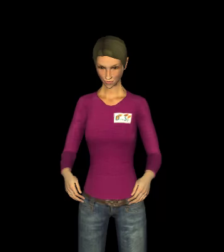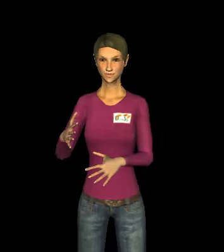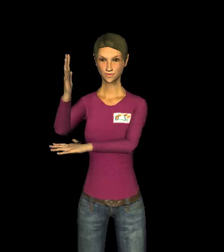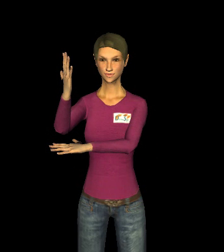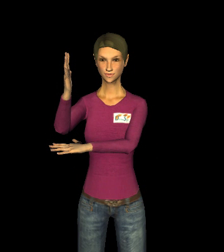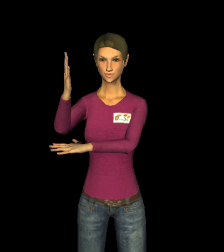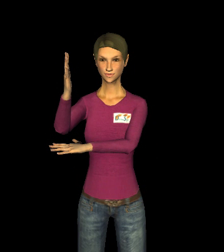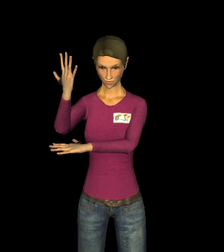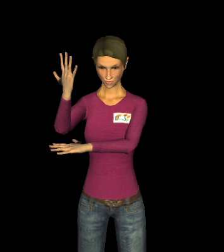شجرة